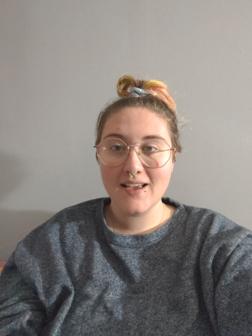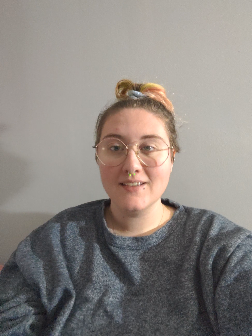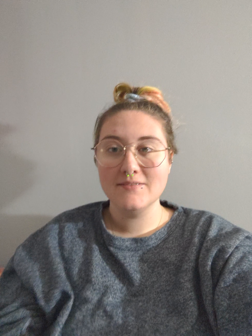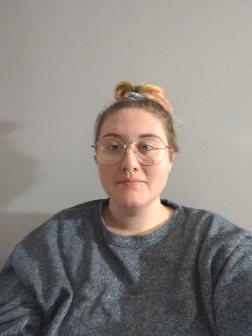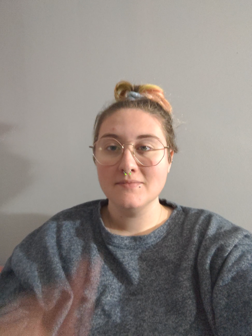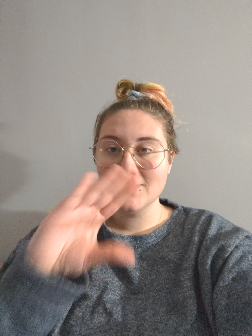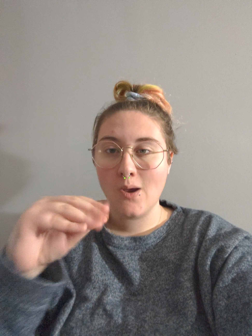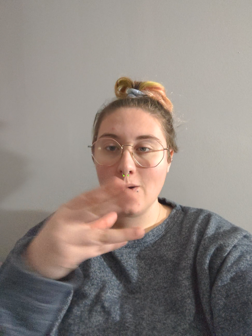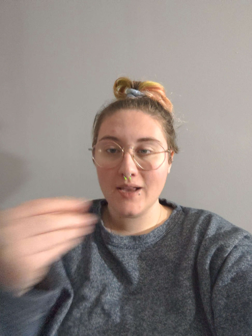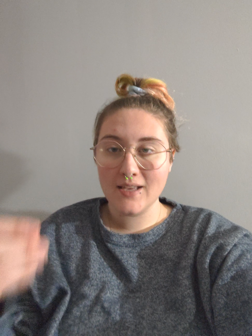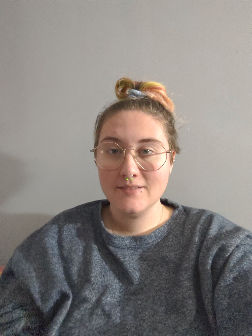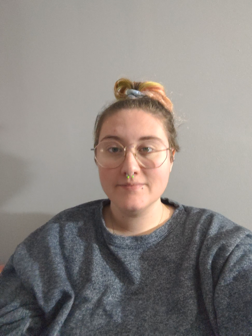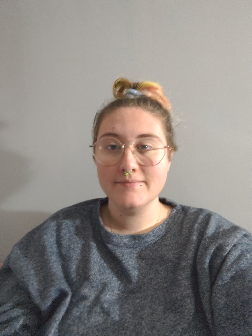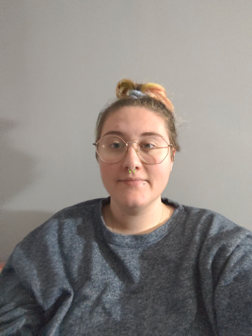story